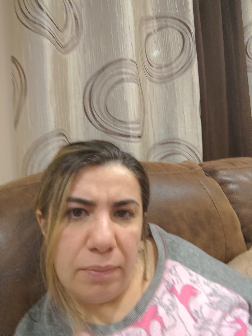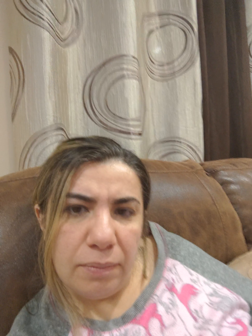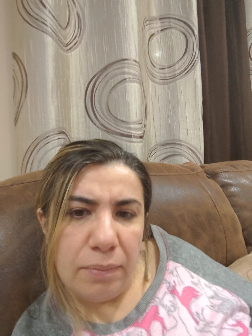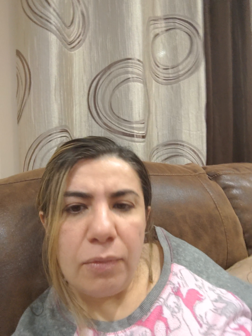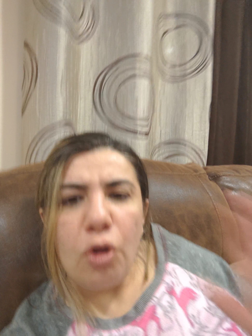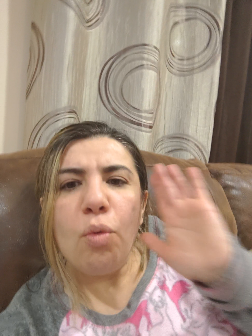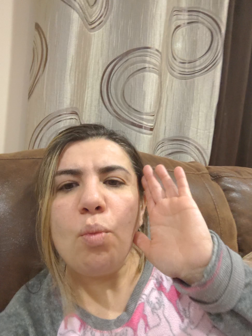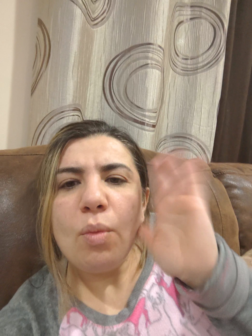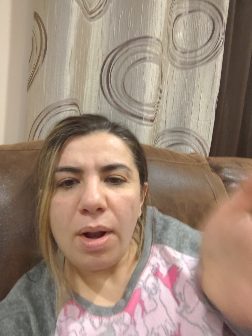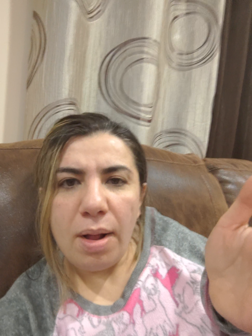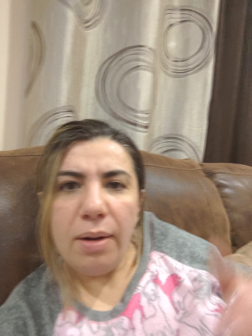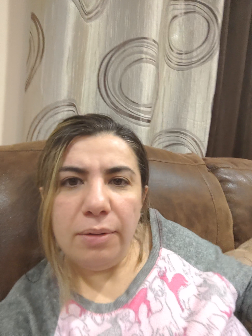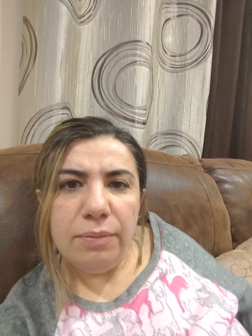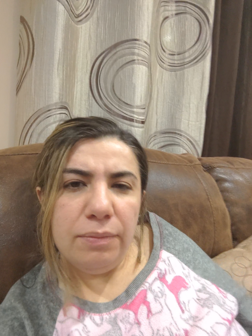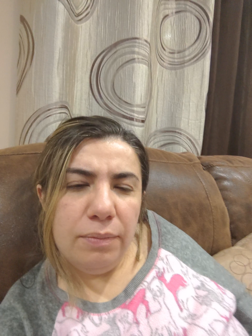will